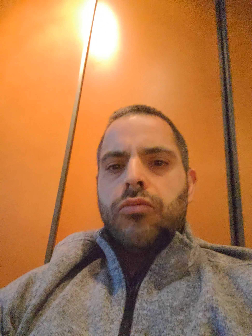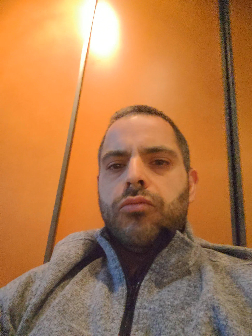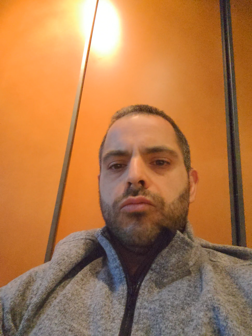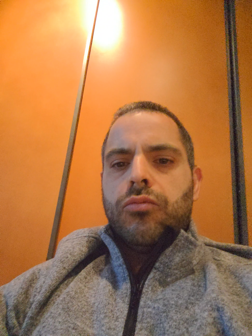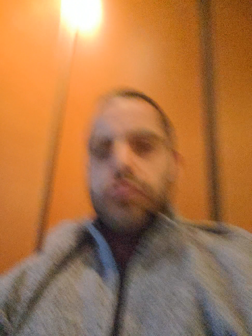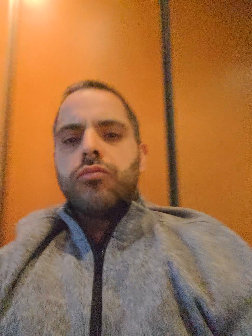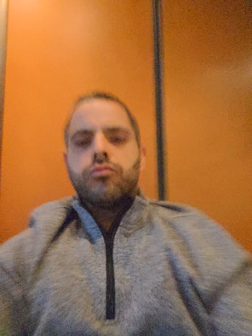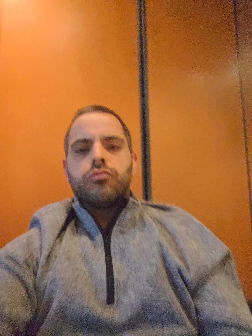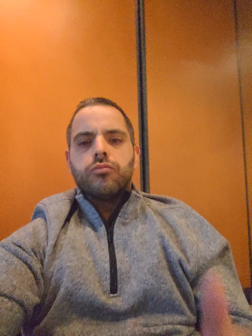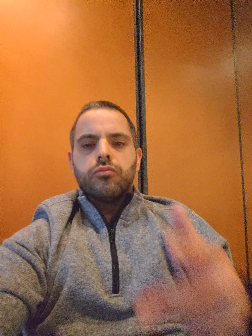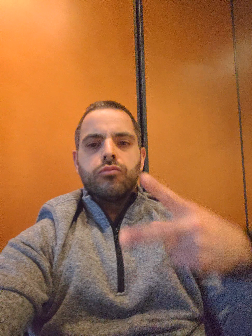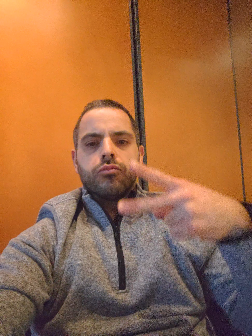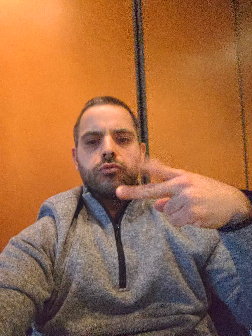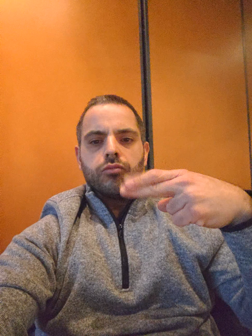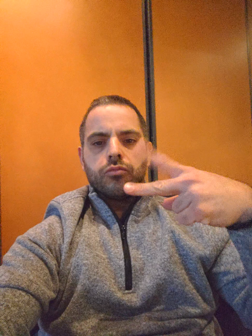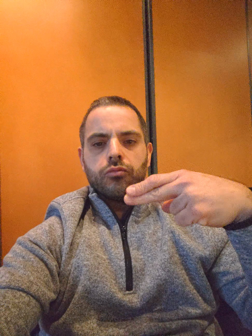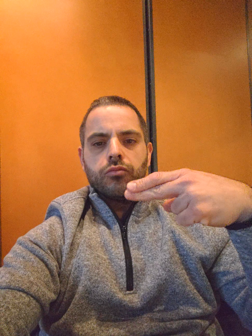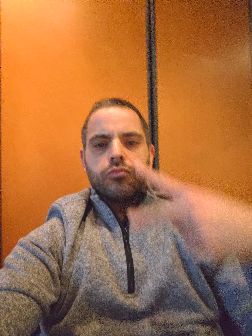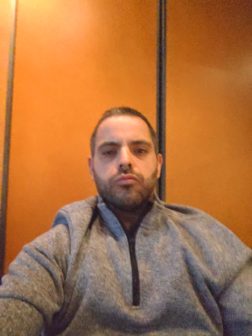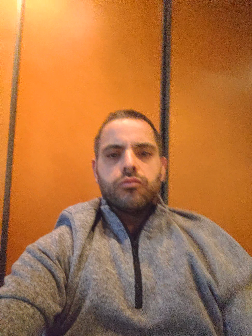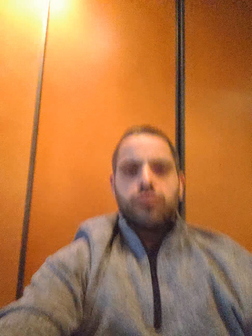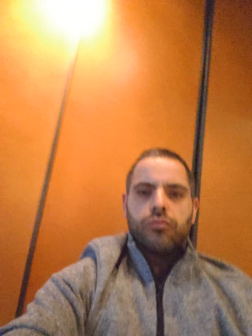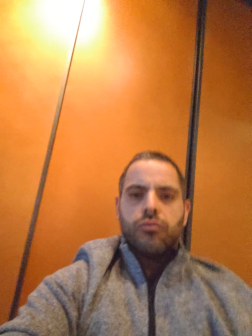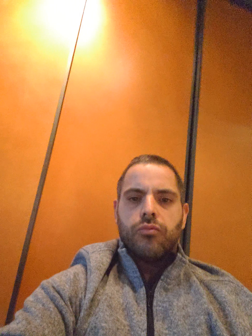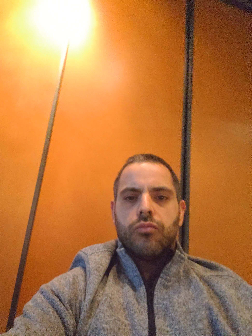scissors